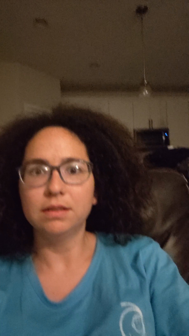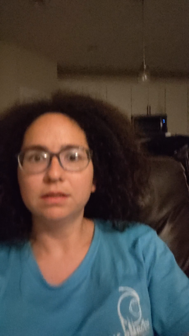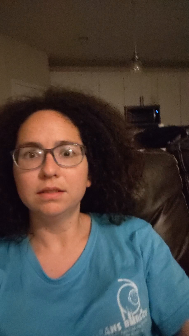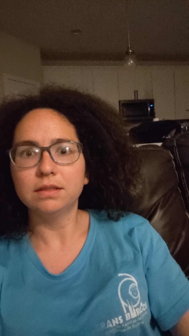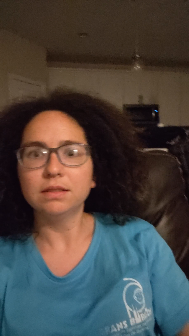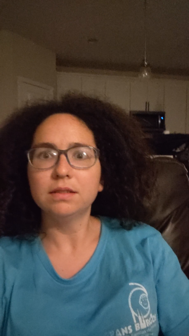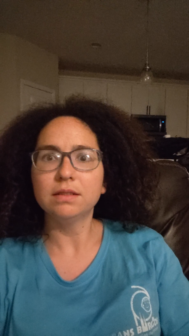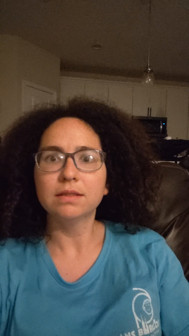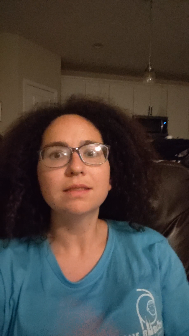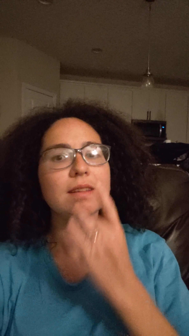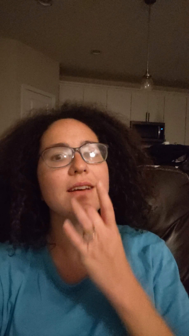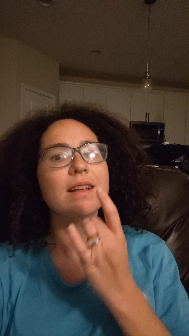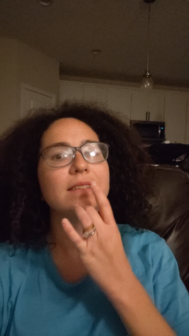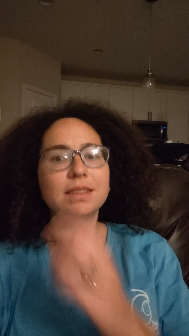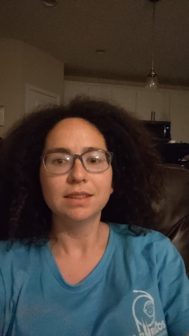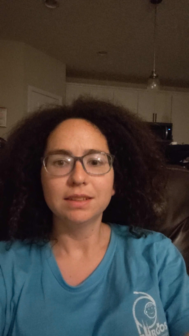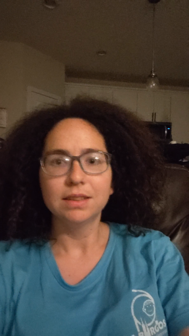light bulb